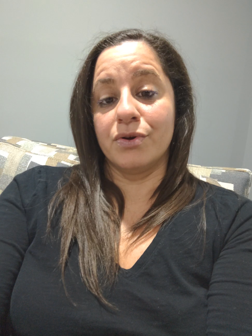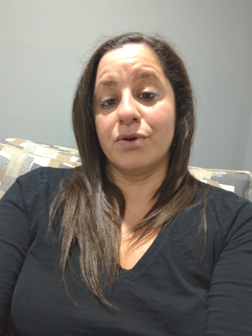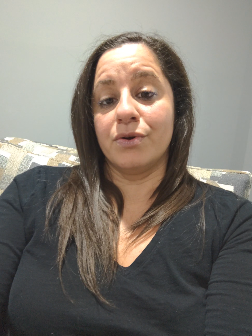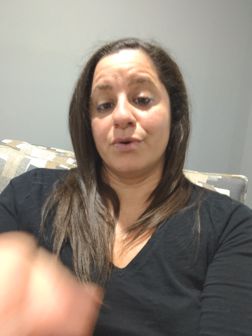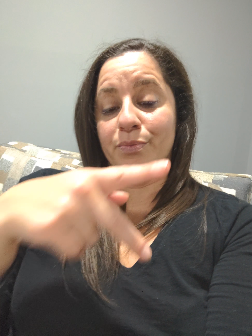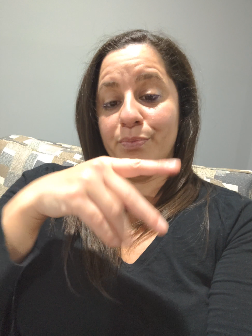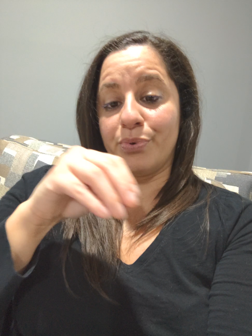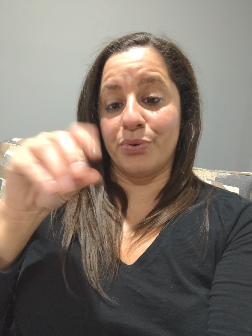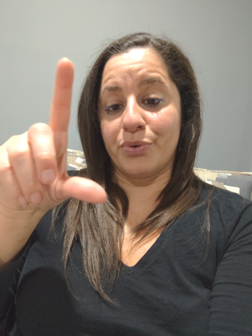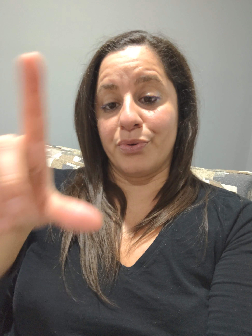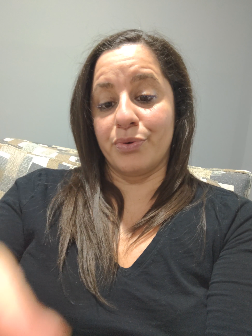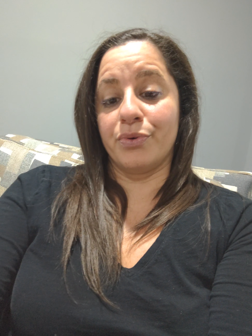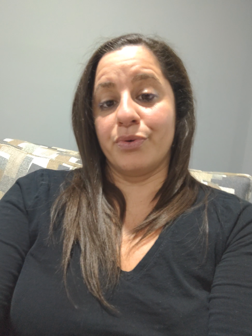pool